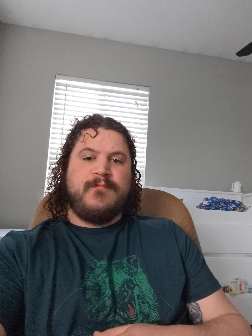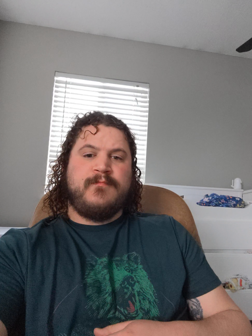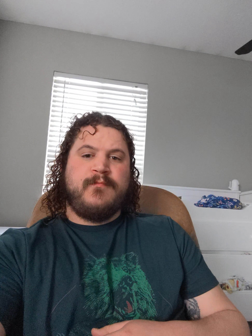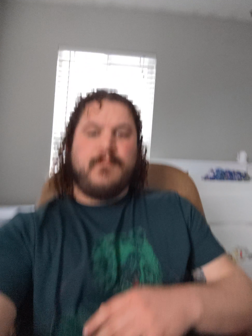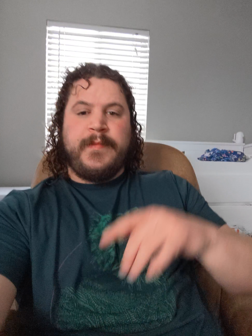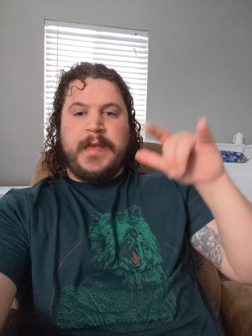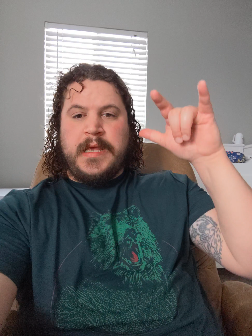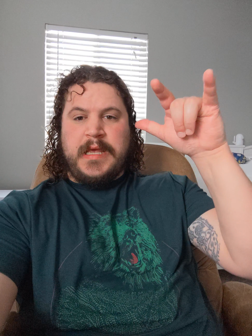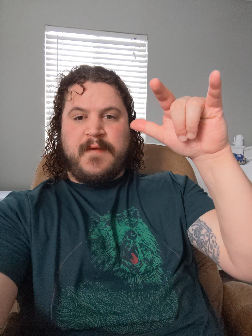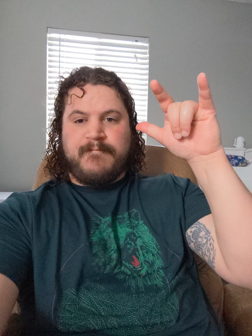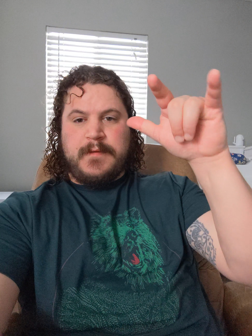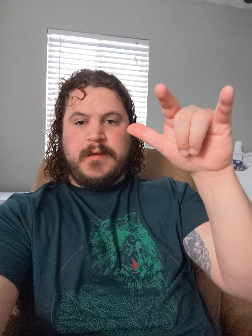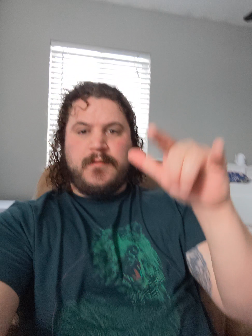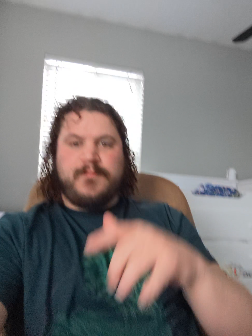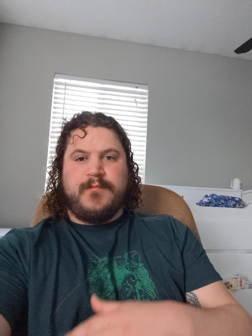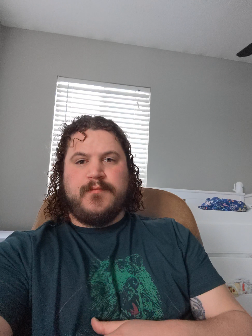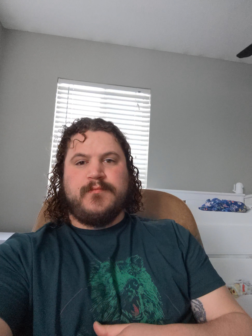airplane